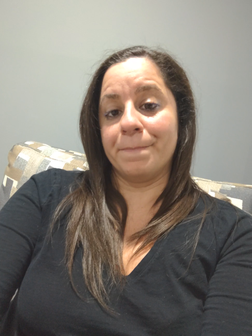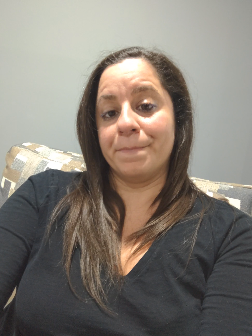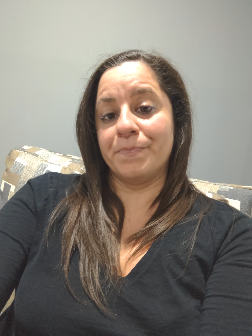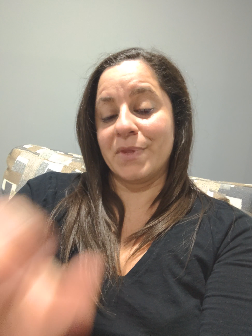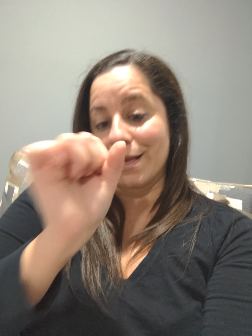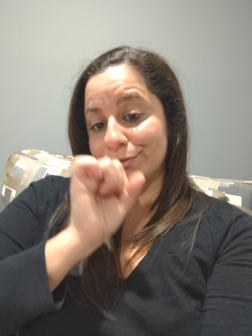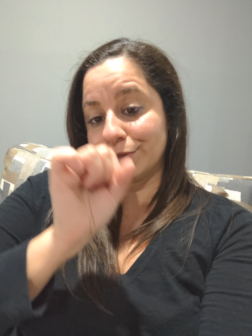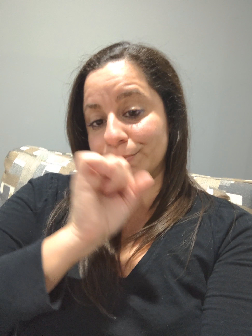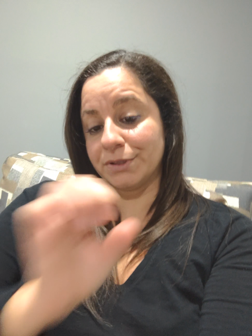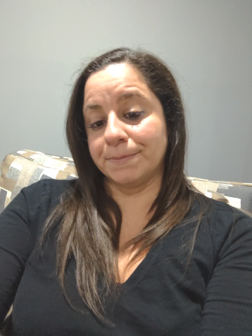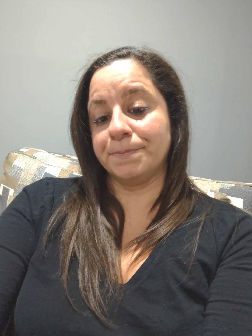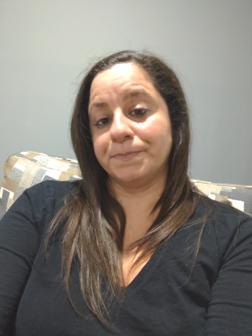ice cream